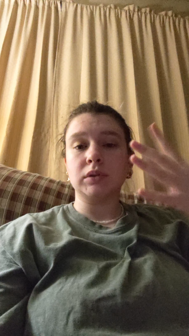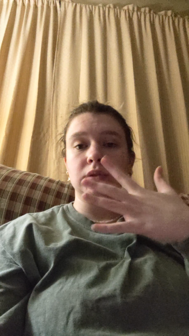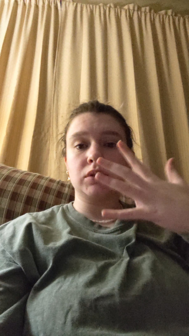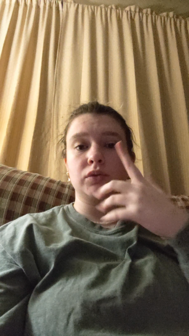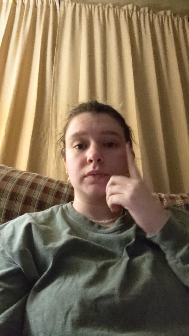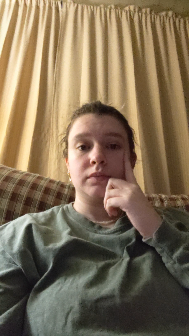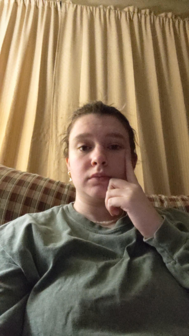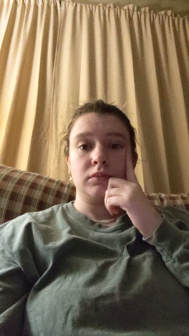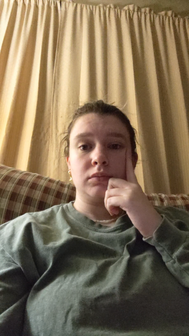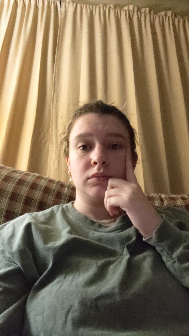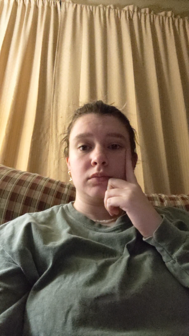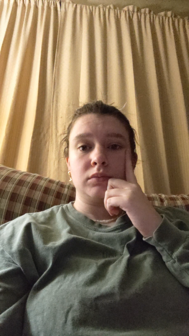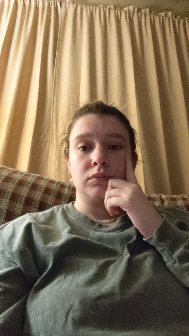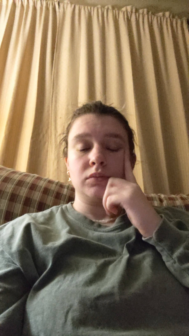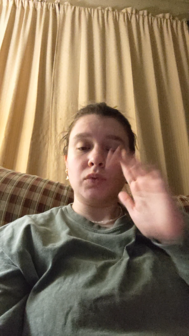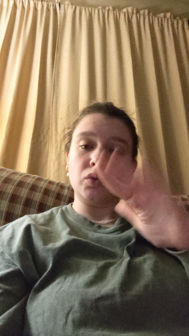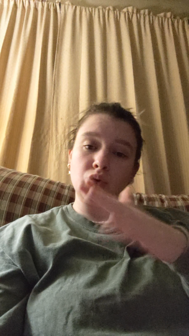cook